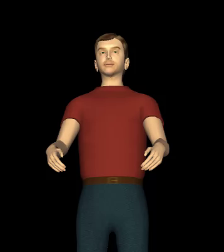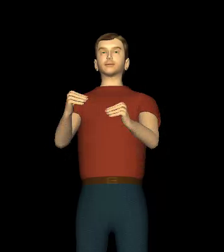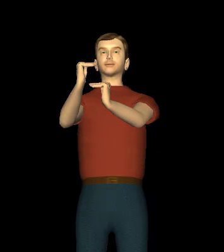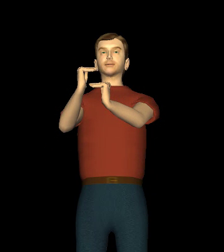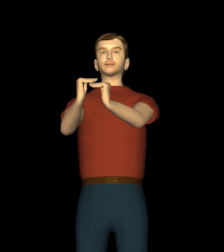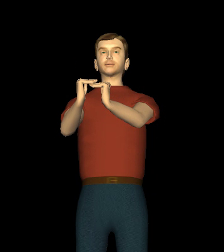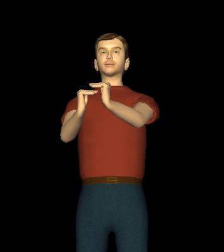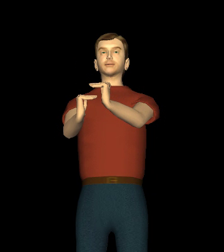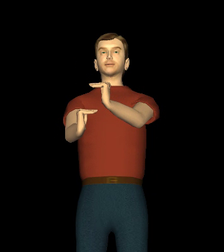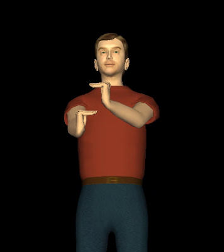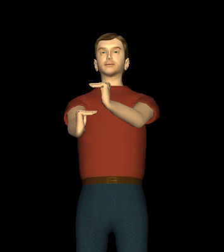برنامج